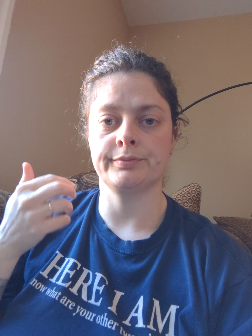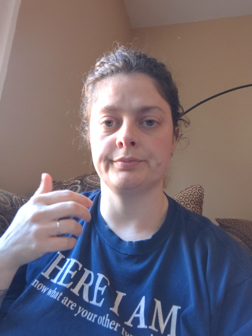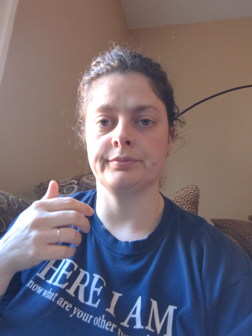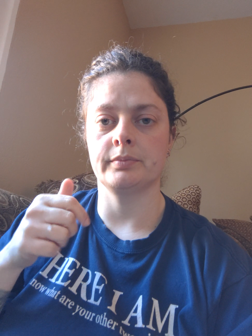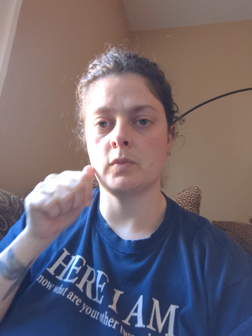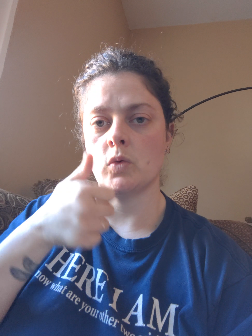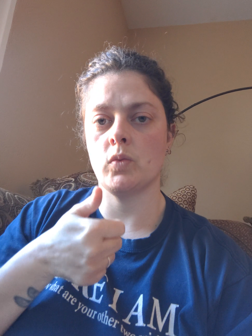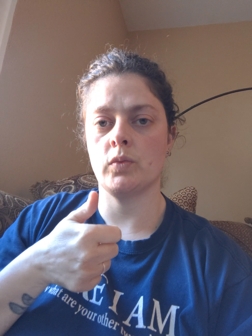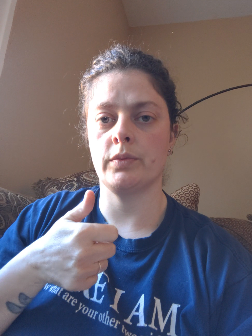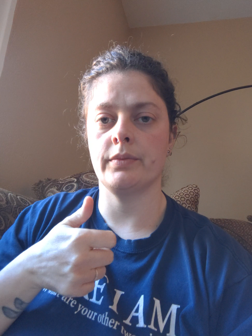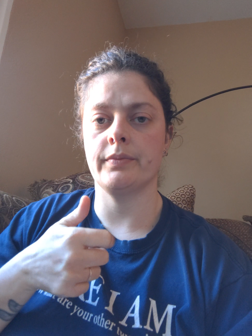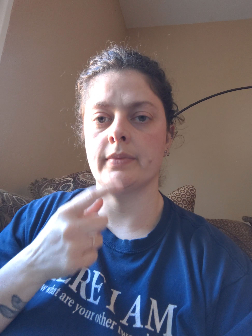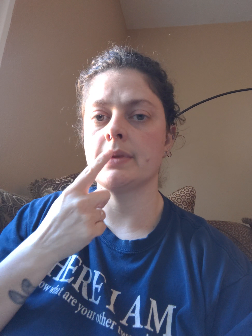tomorrow